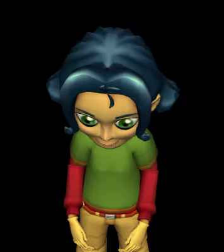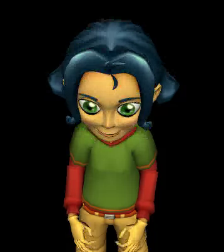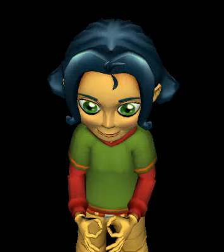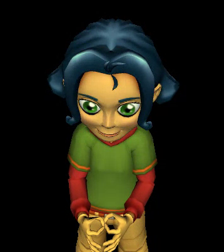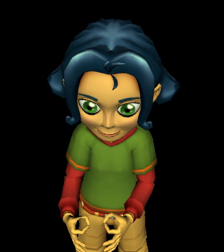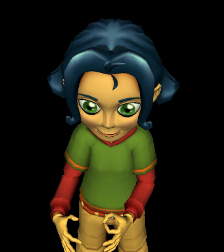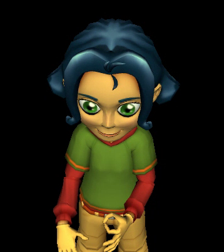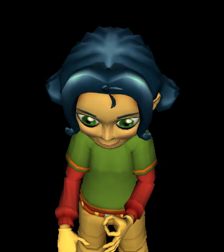نتائج